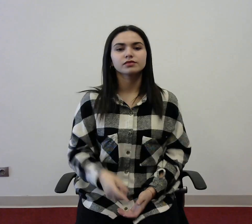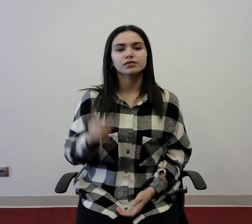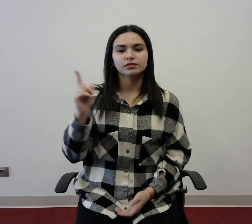O